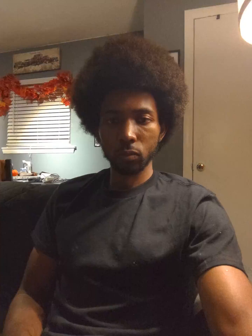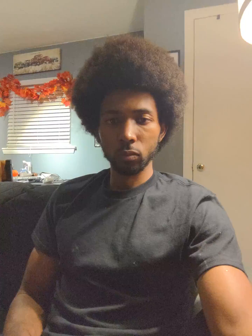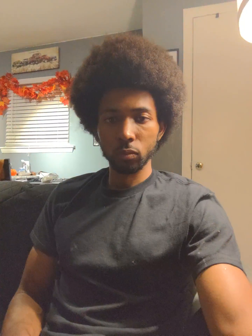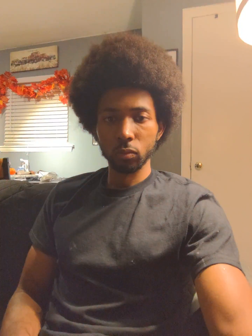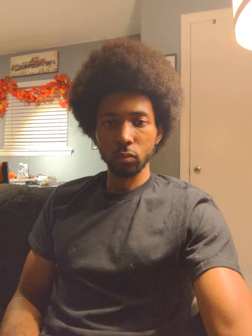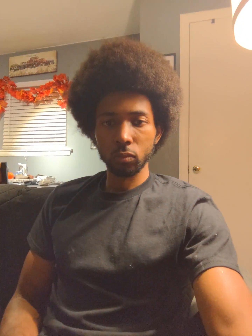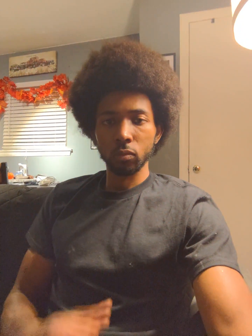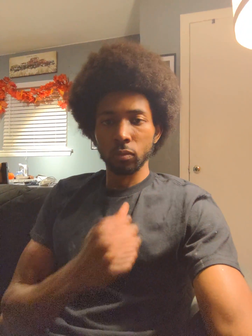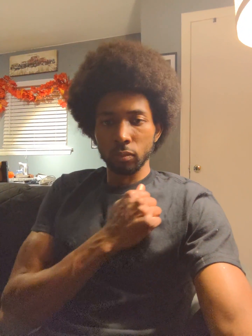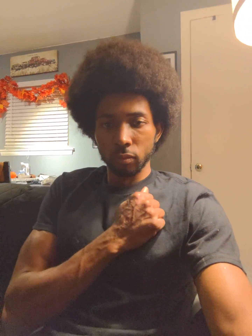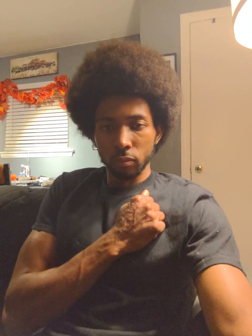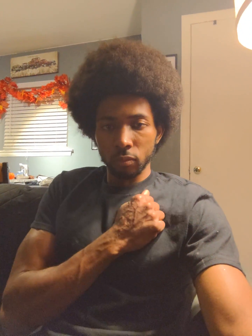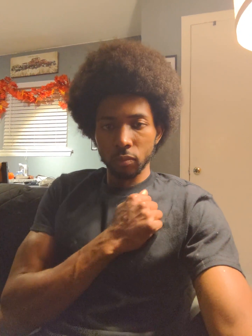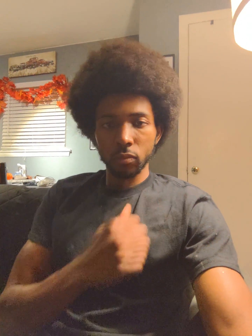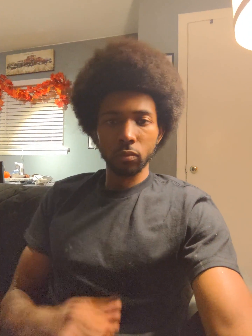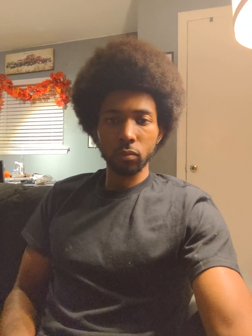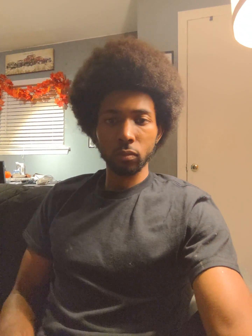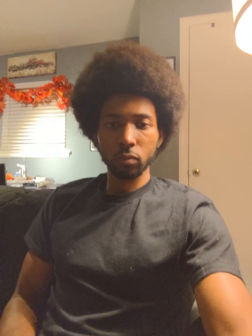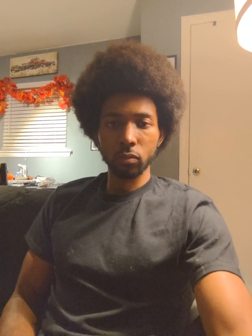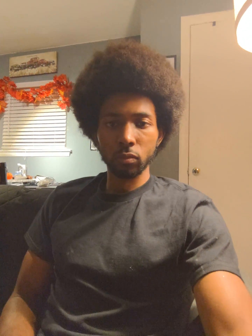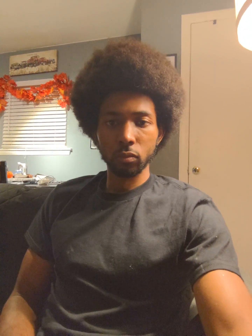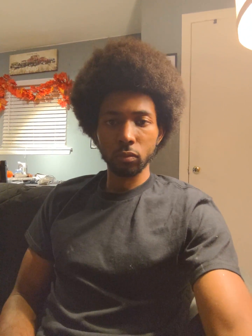love